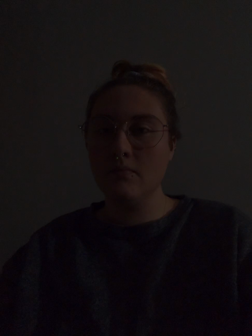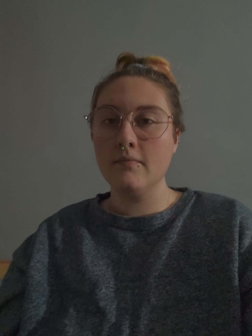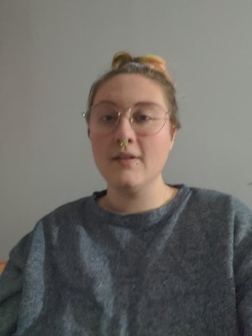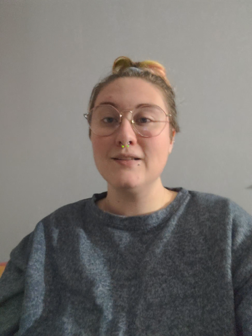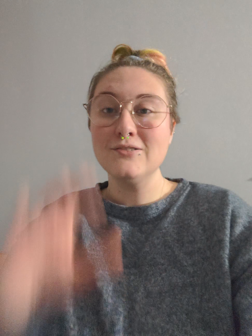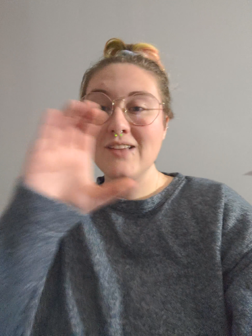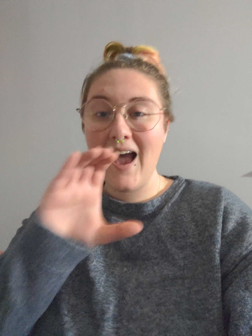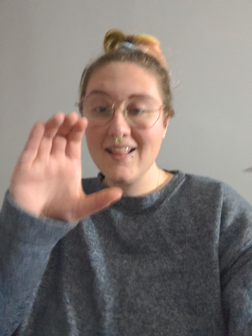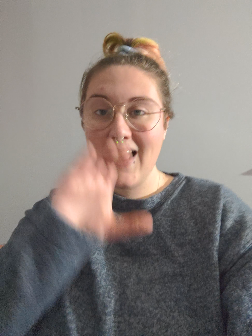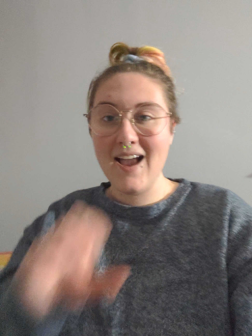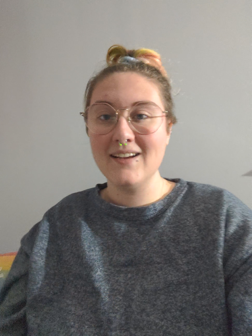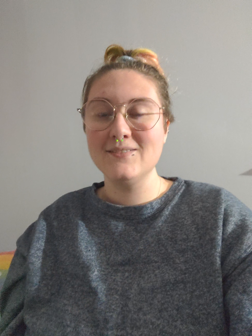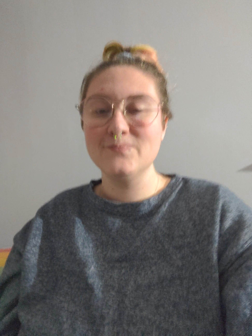chocolate